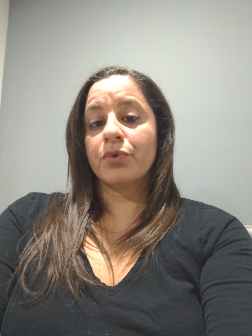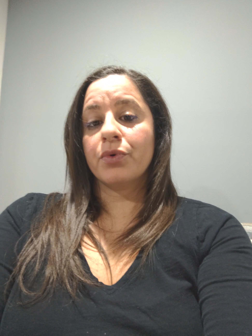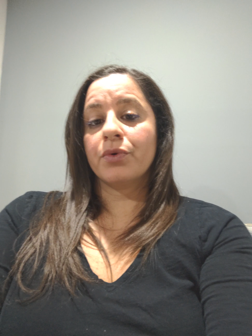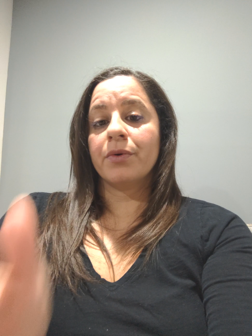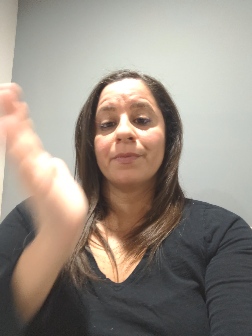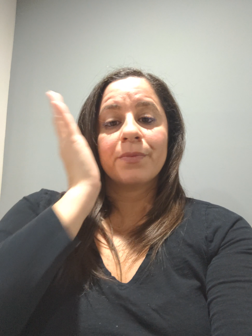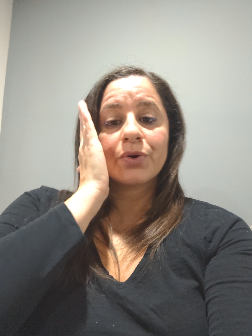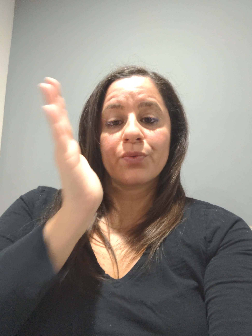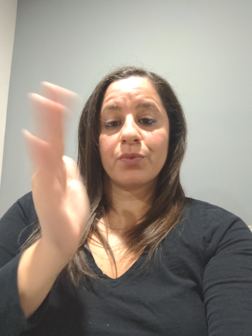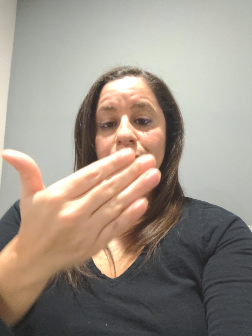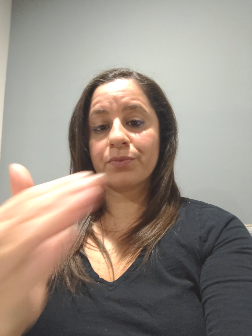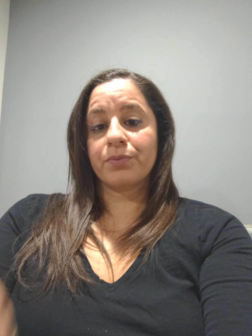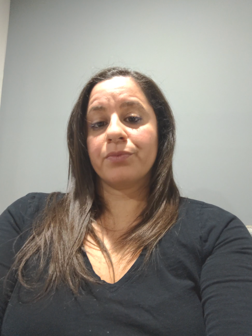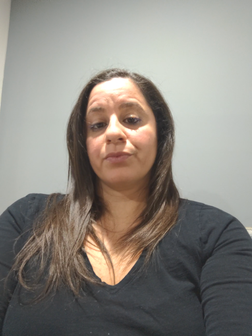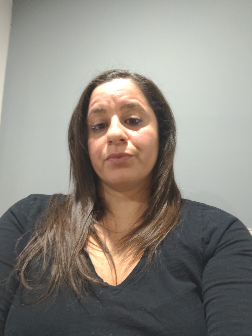bedroom